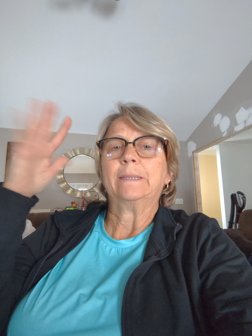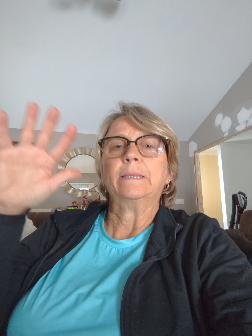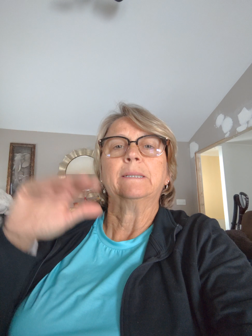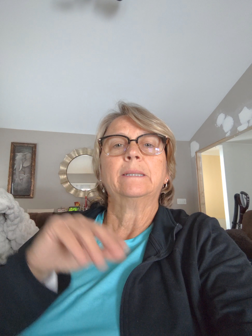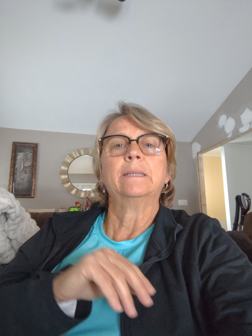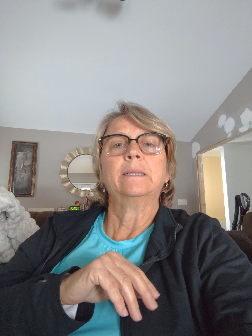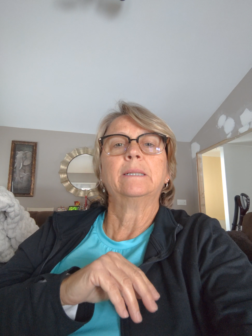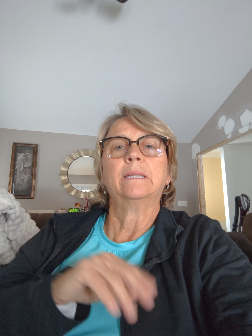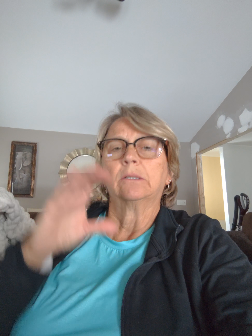tree